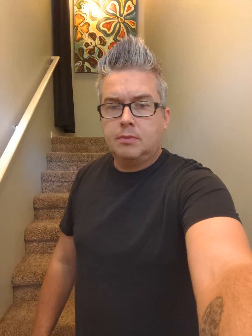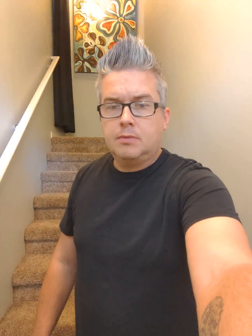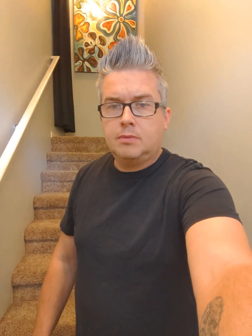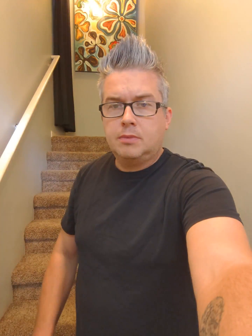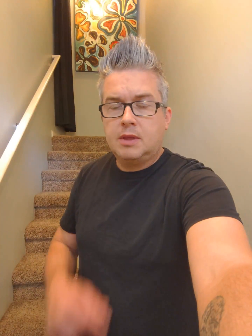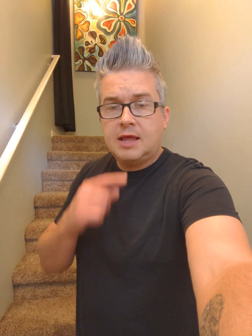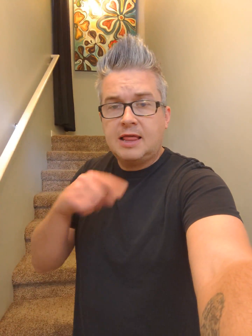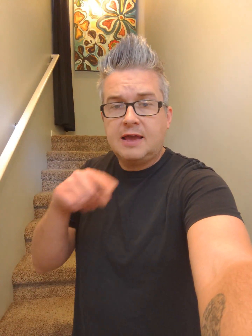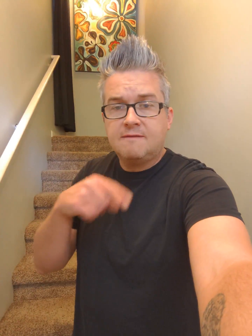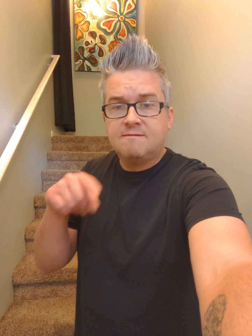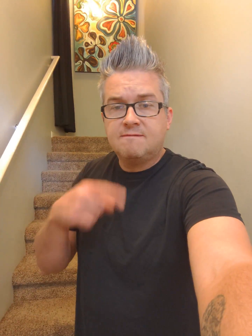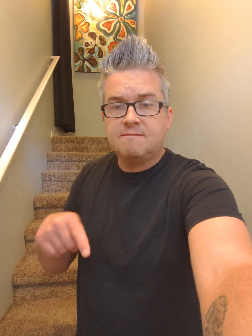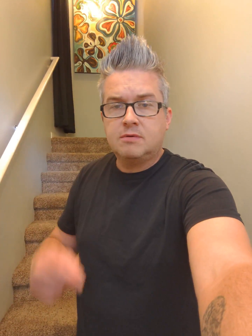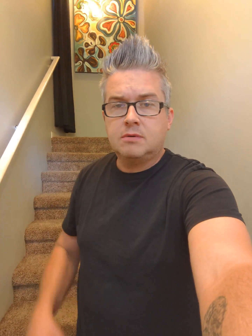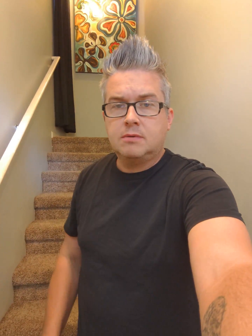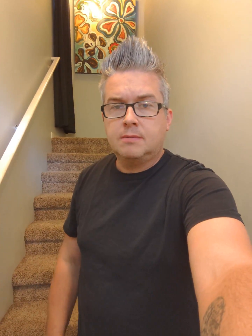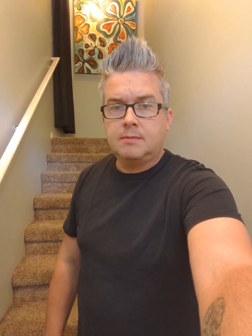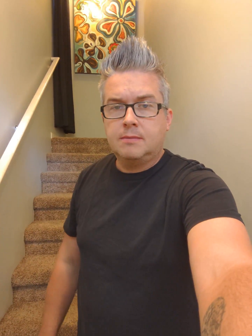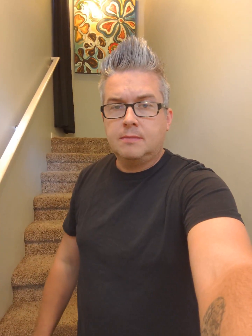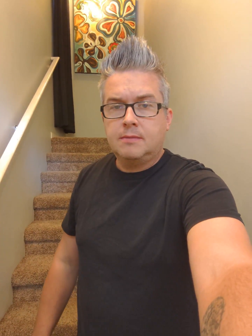knife